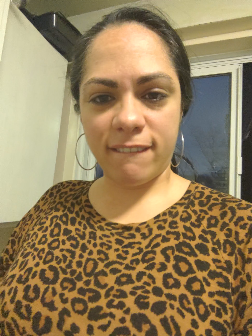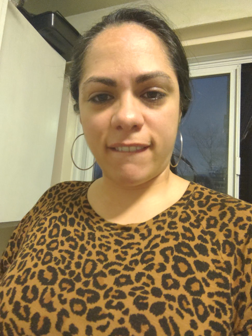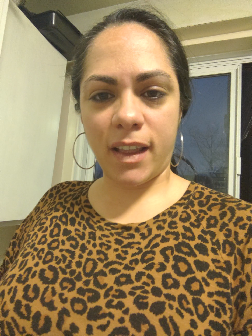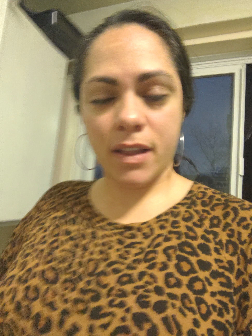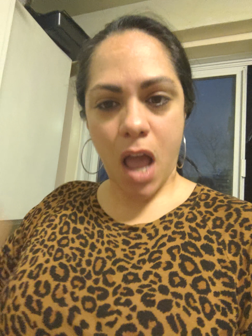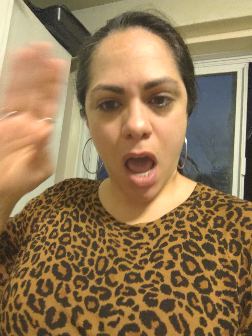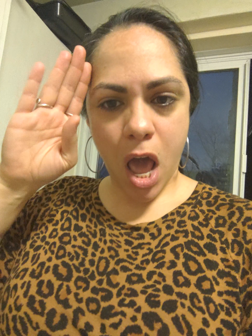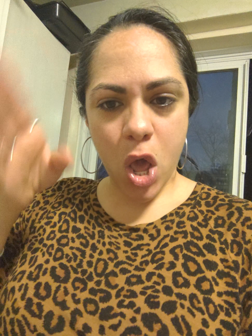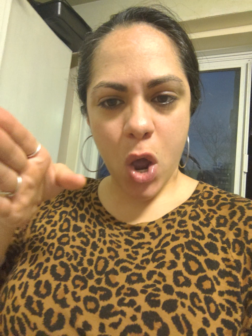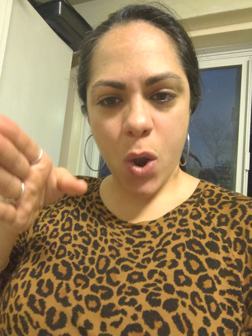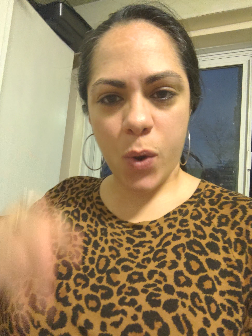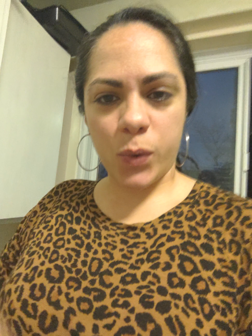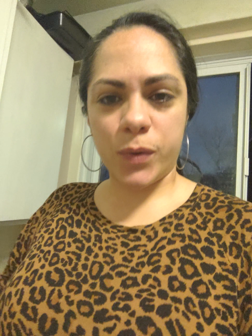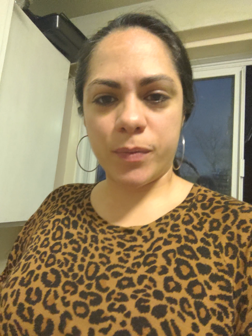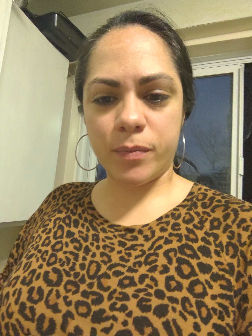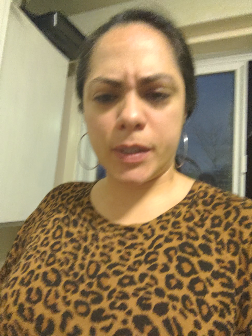hello